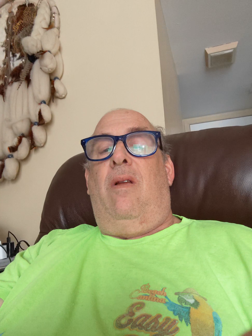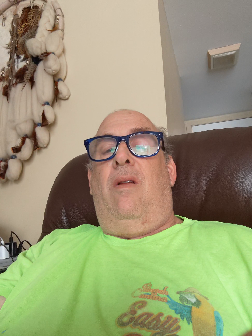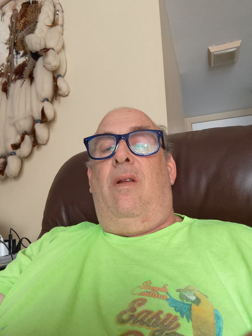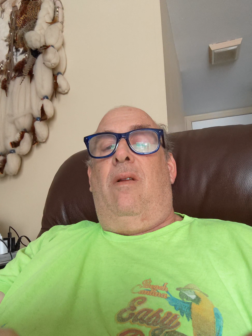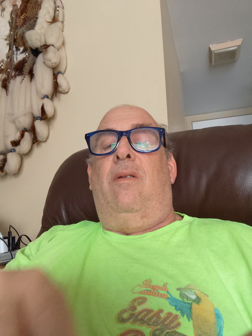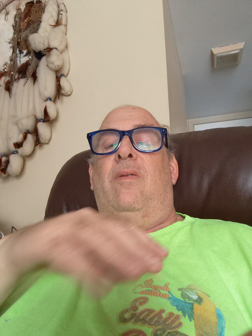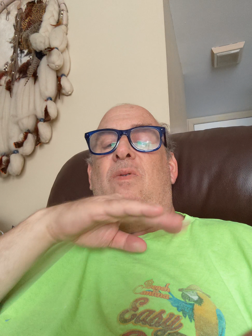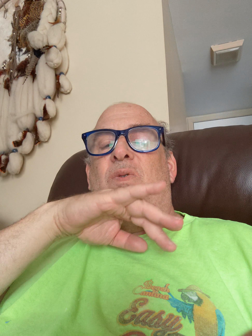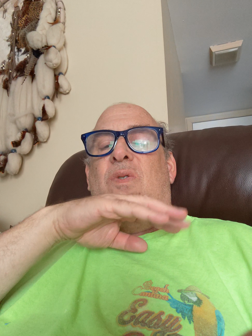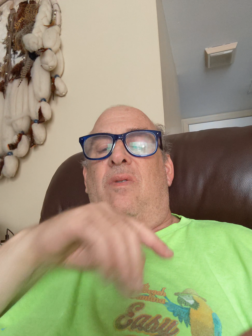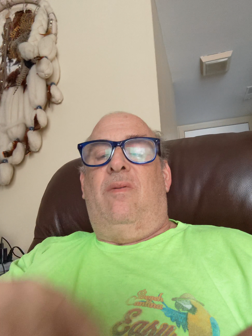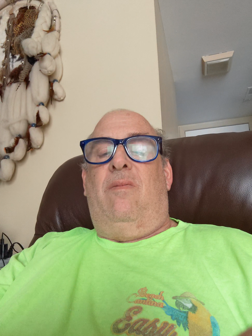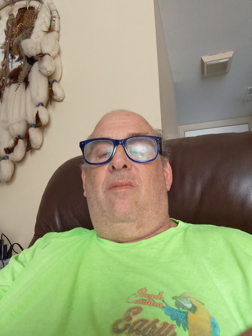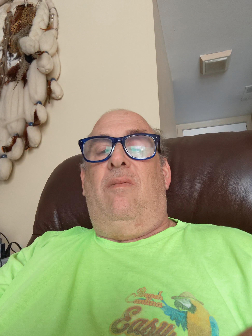dirty